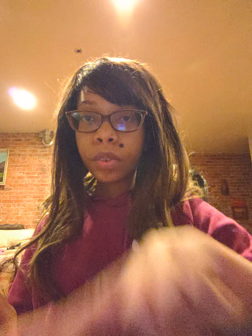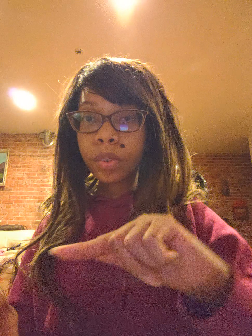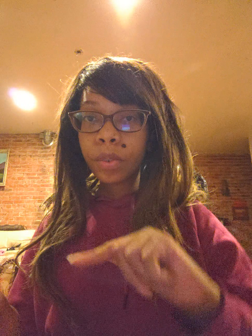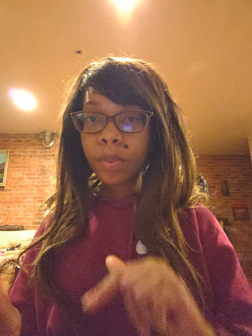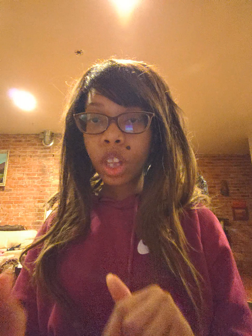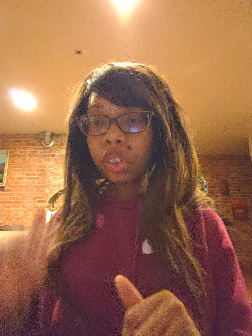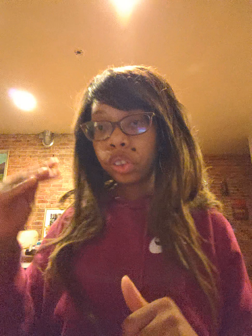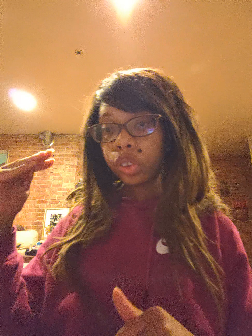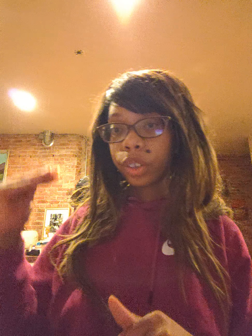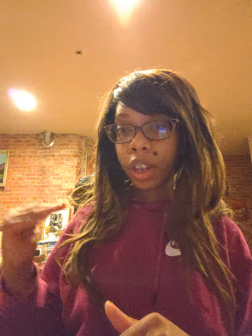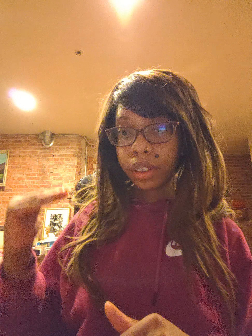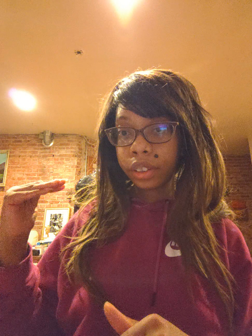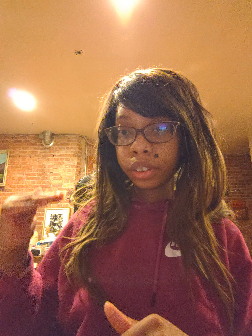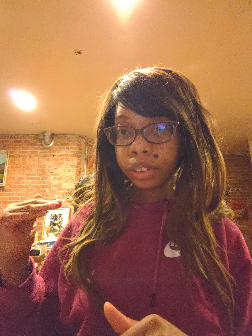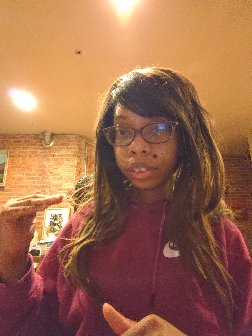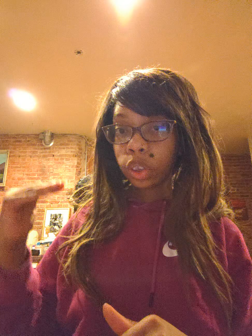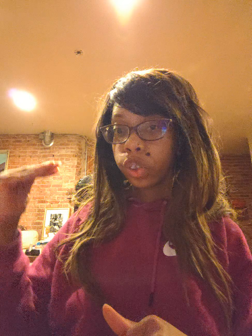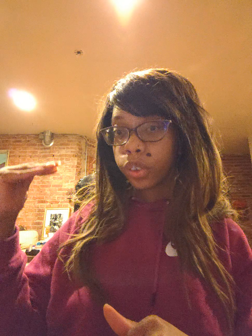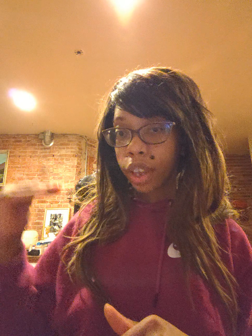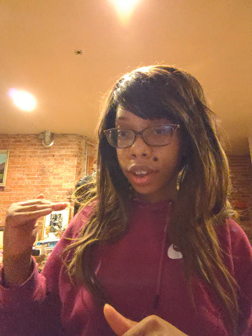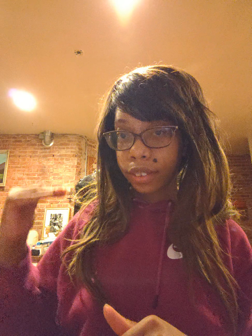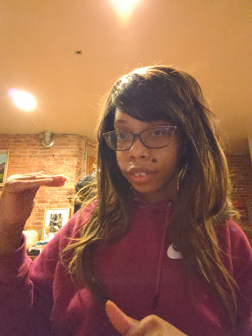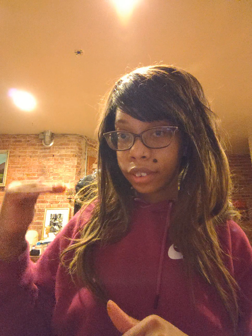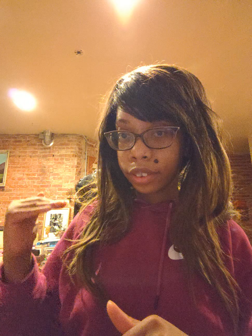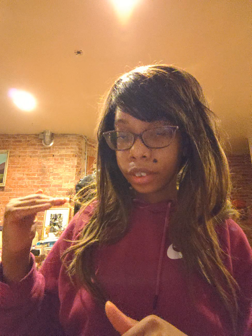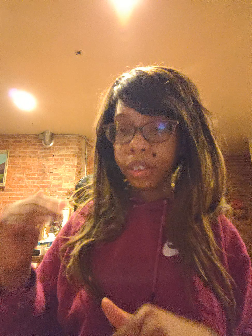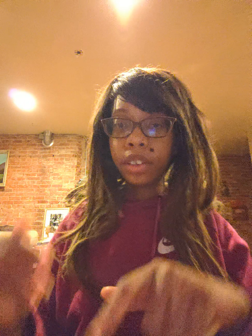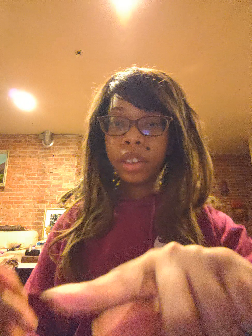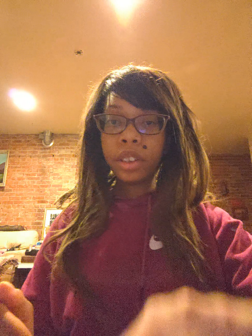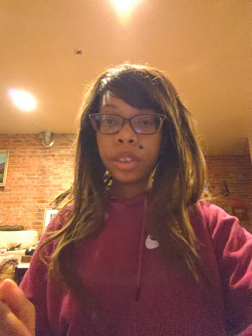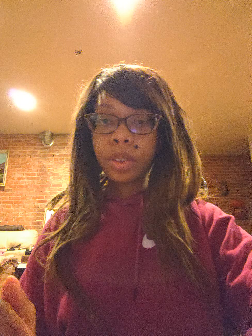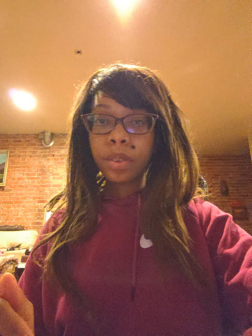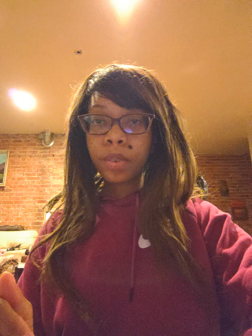child